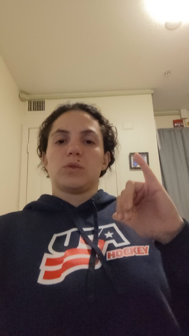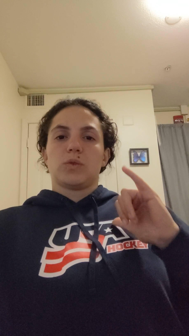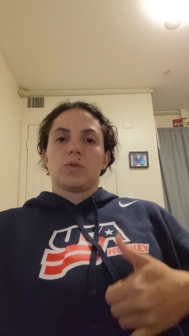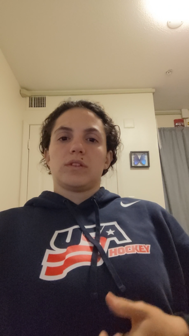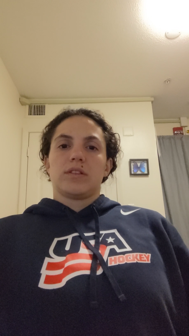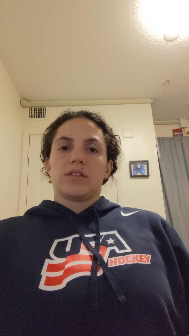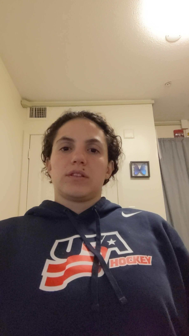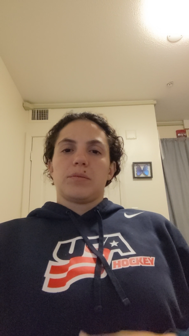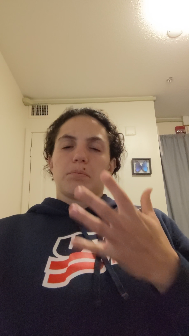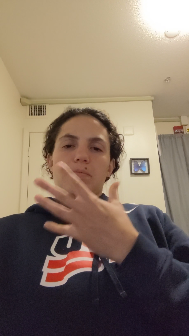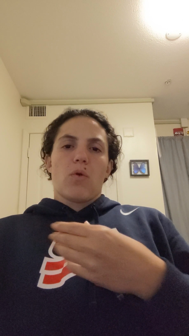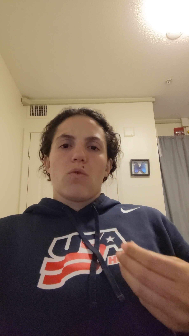poor